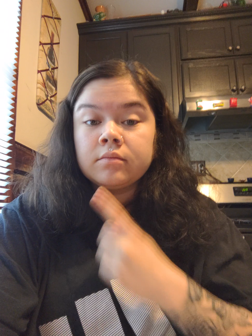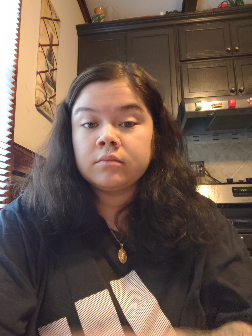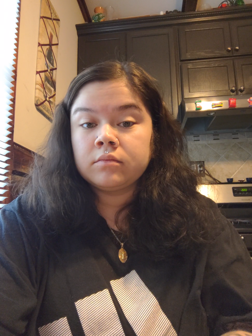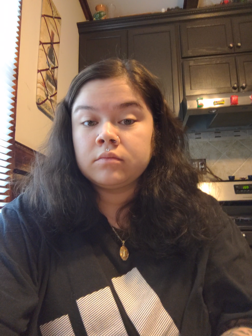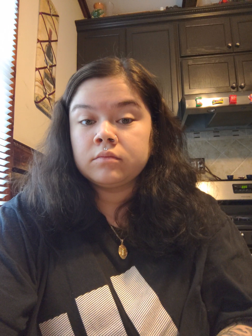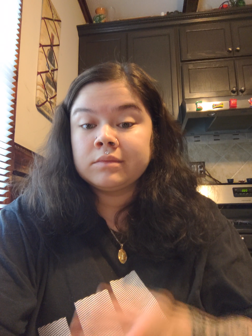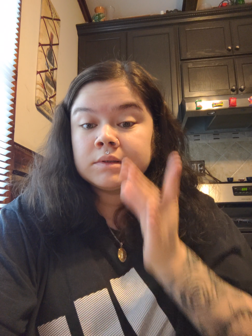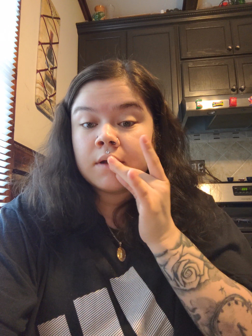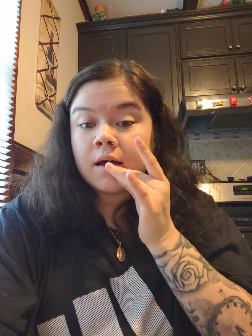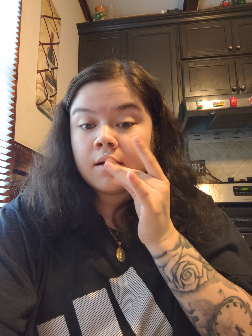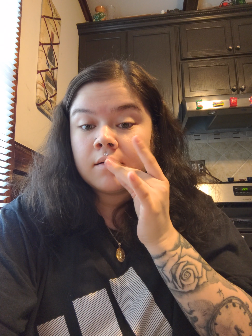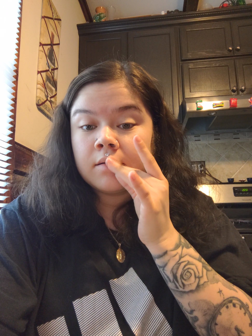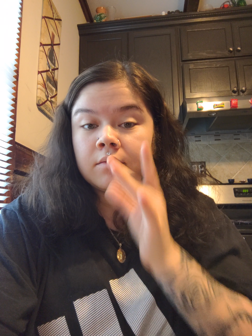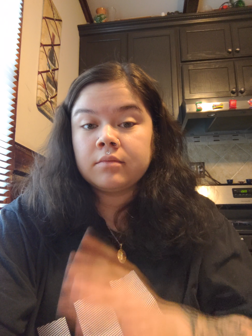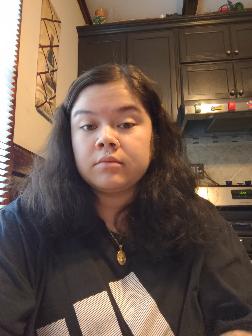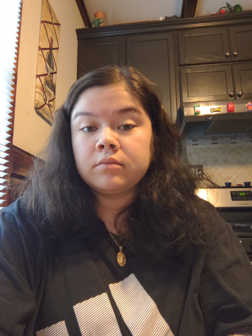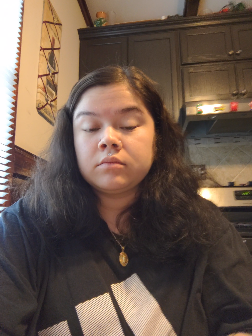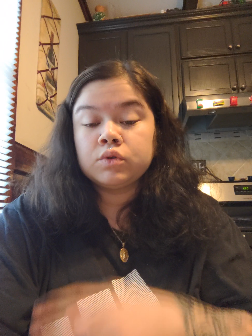snack